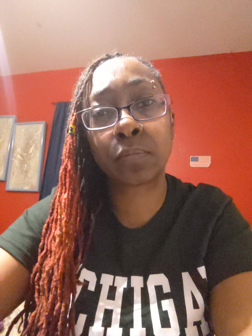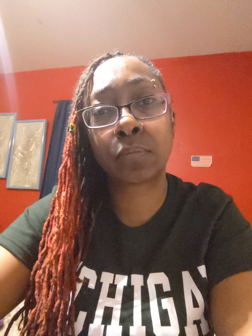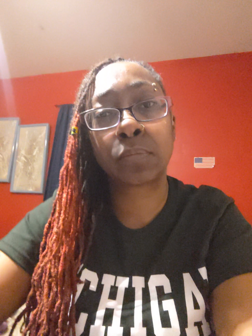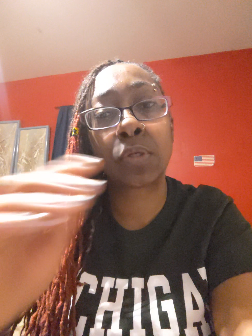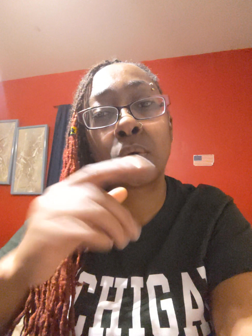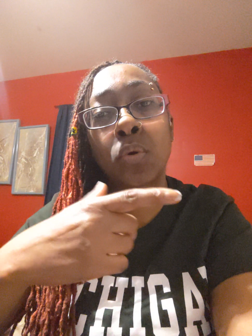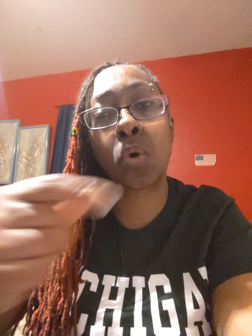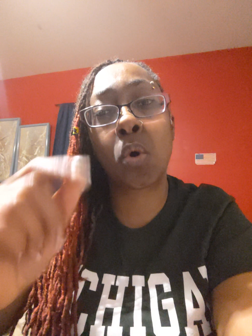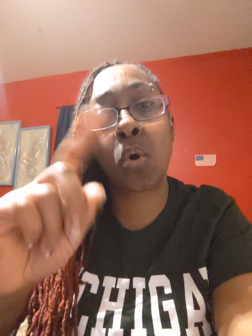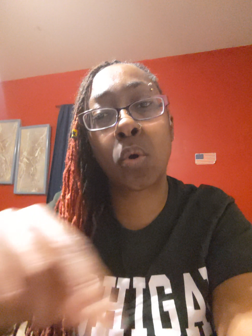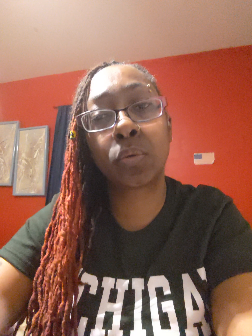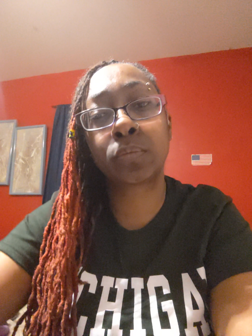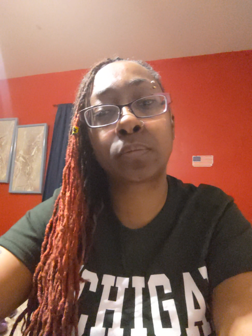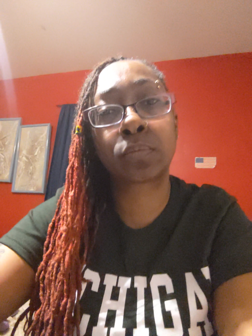go